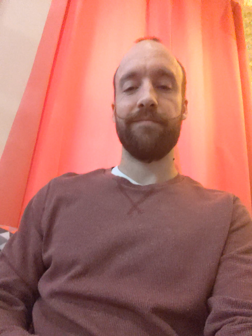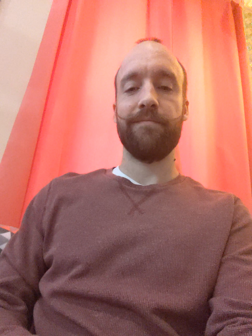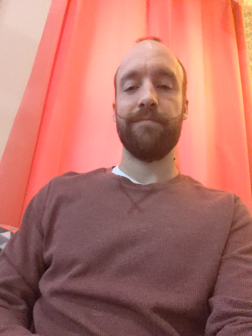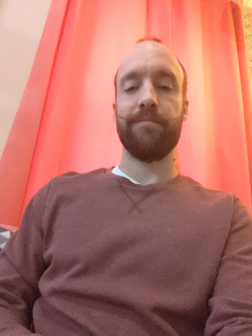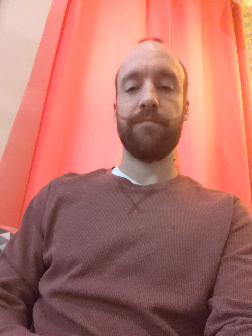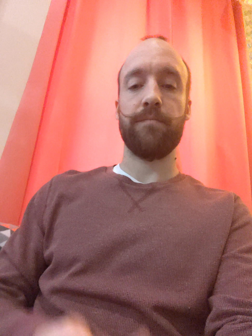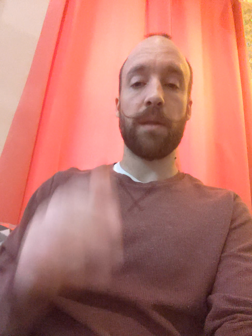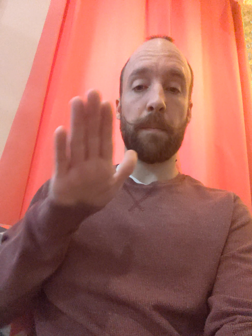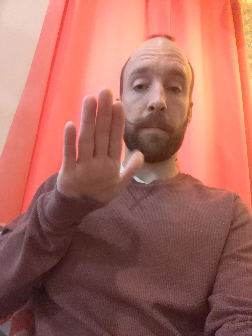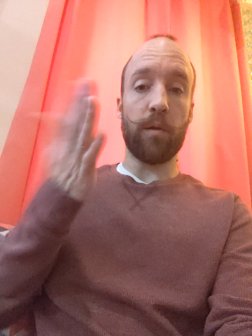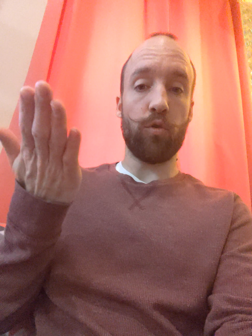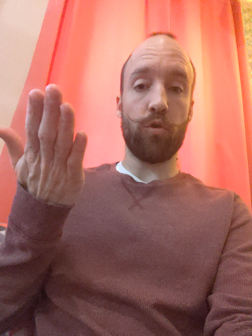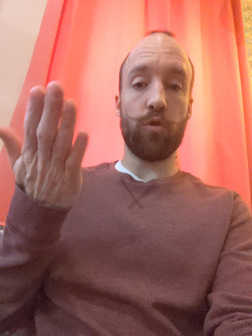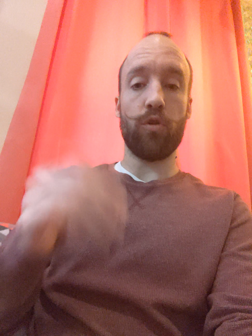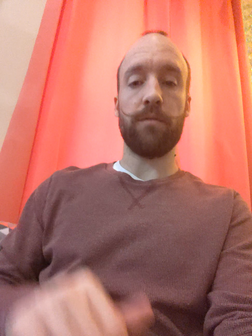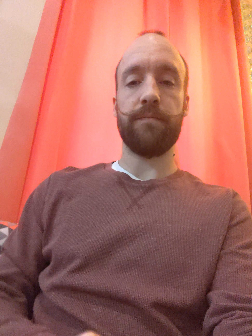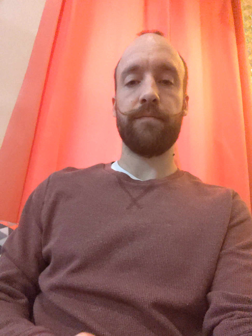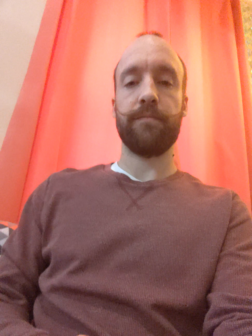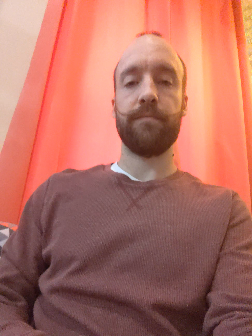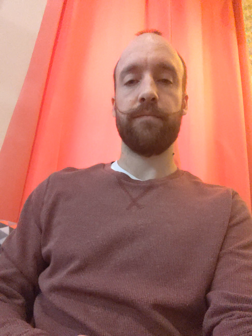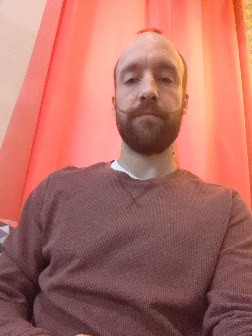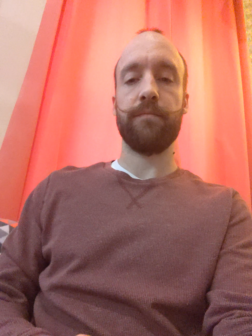book